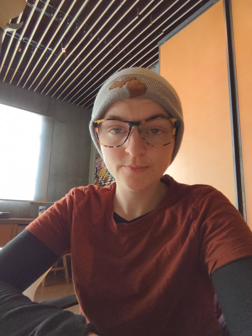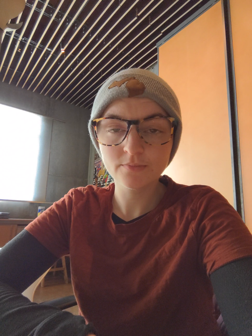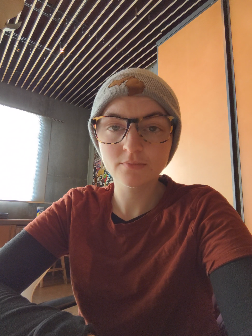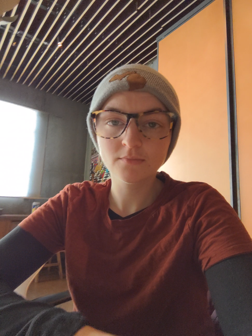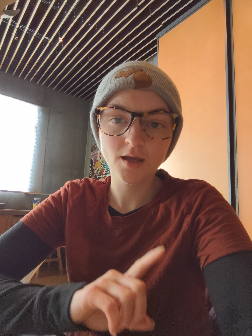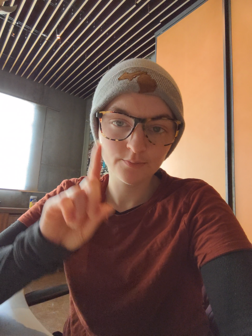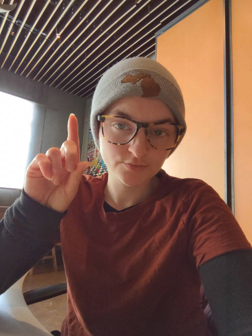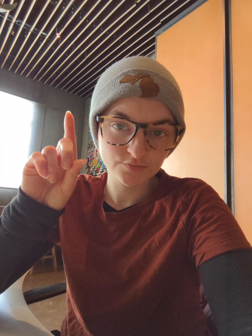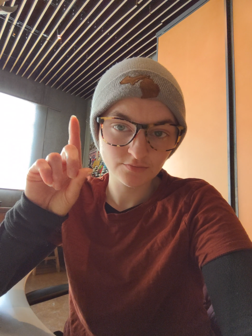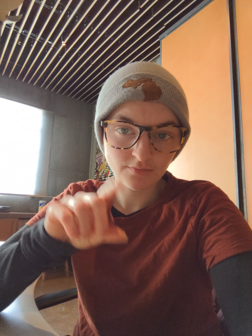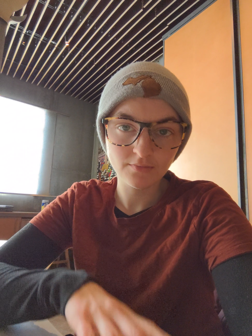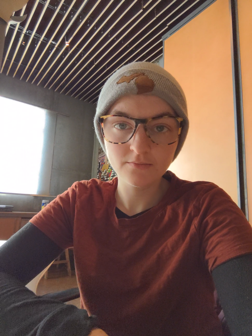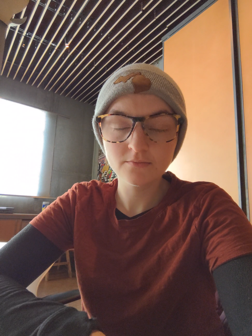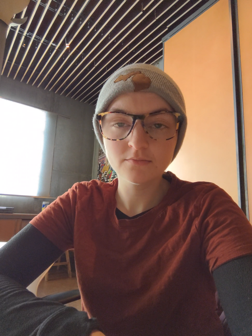up